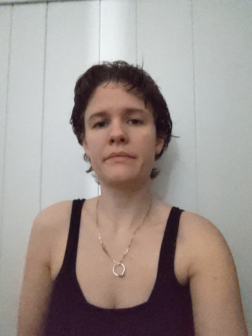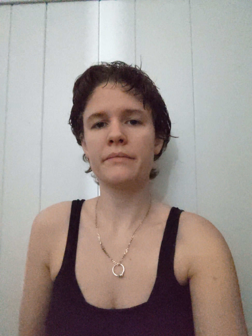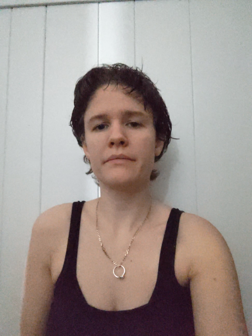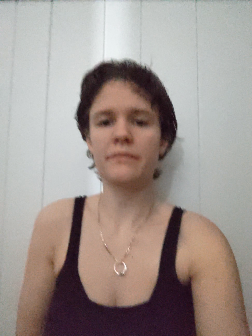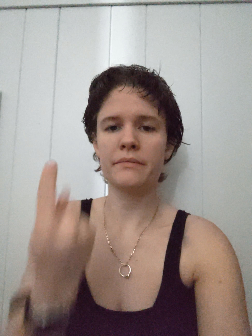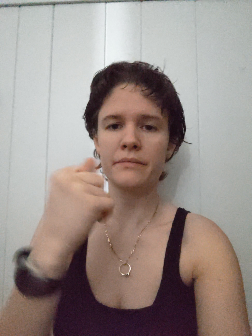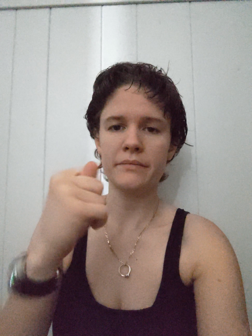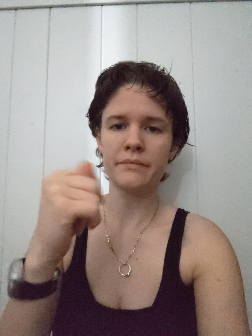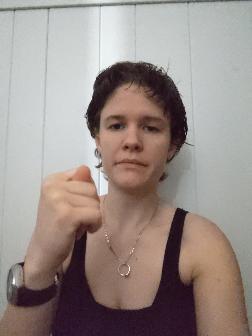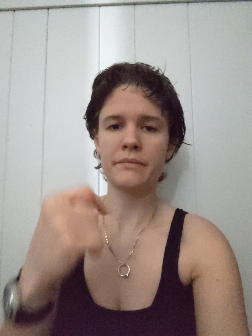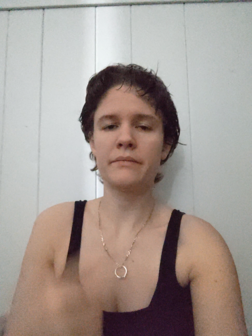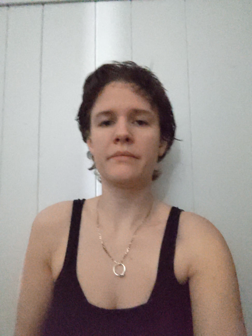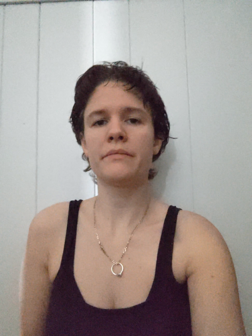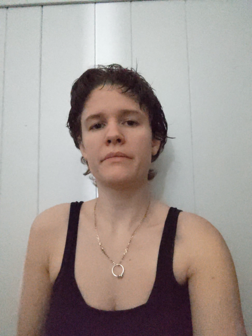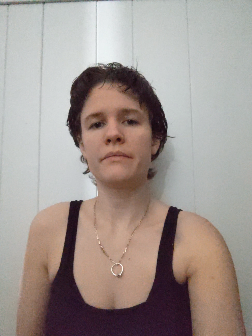toy